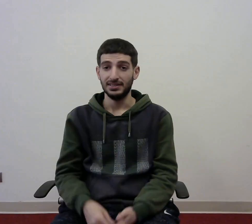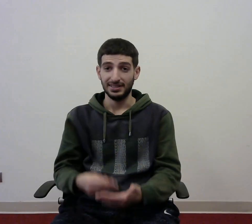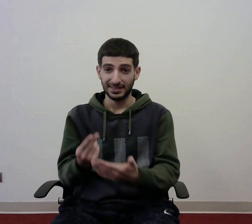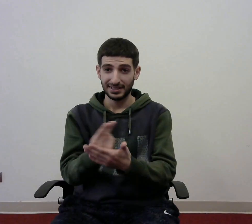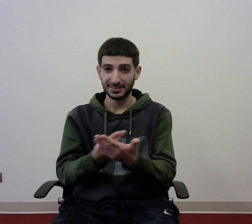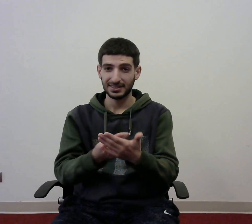rəsim